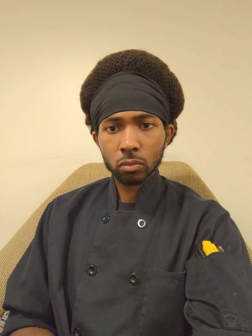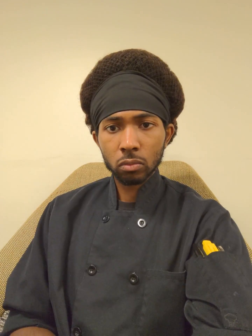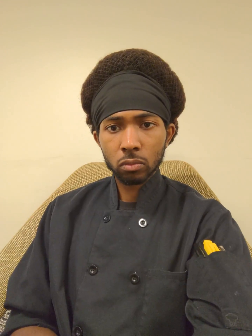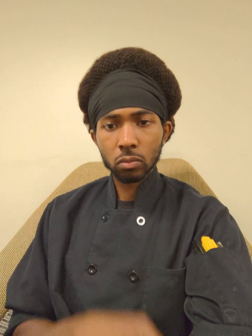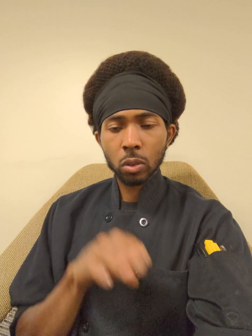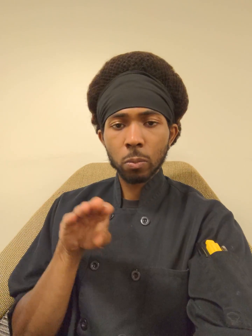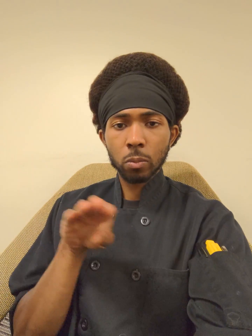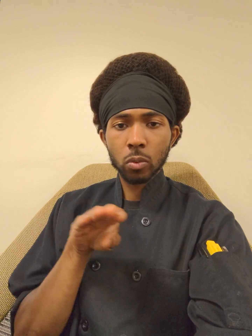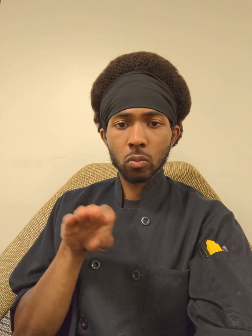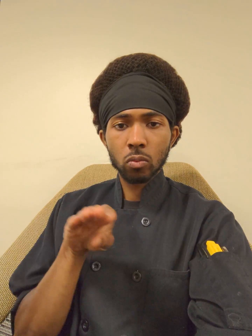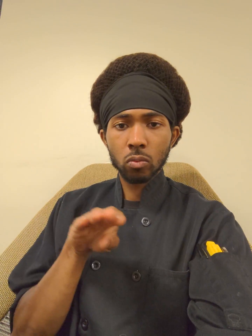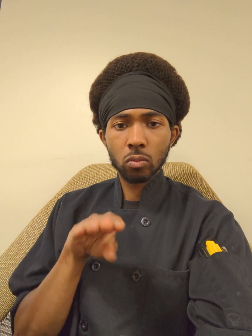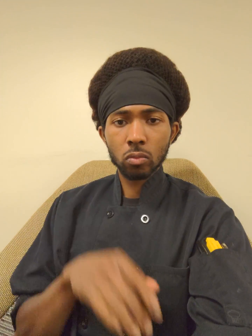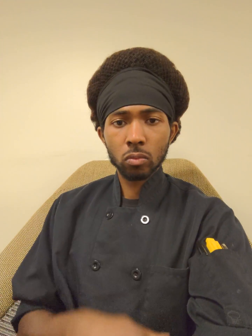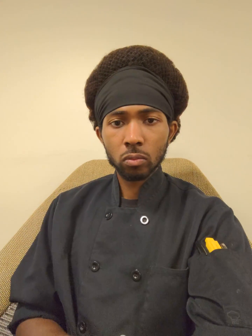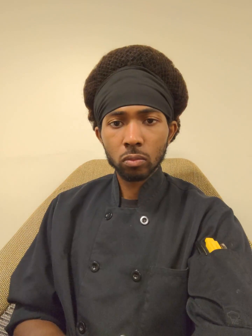boots